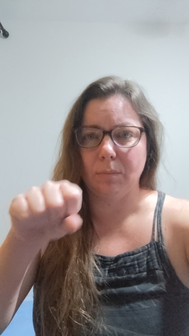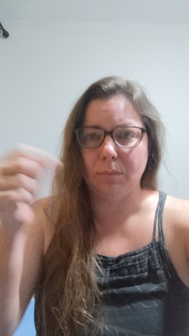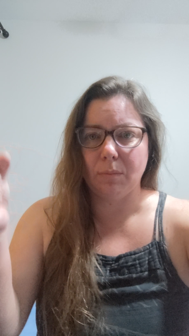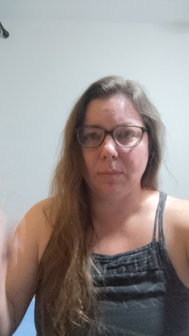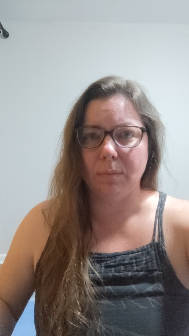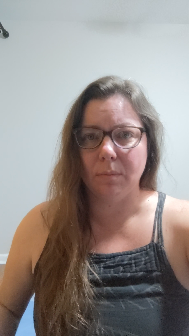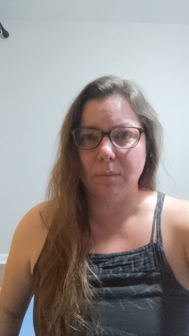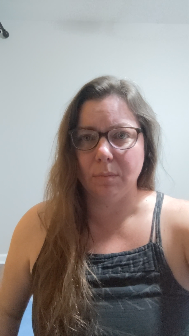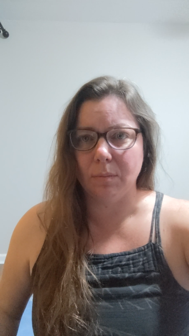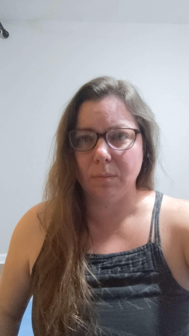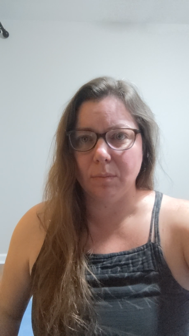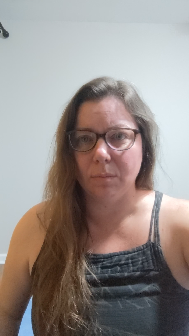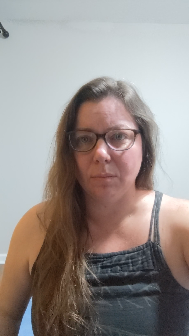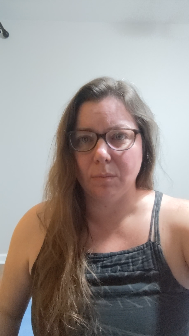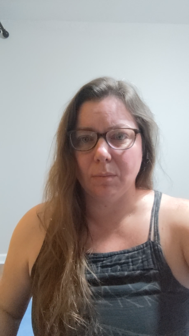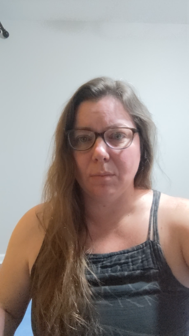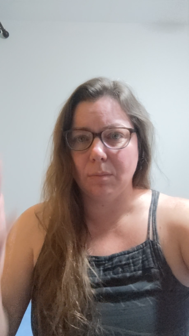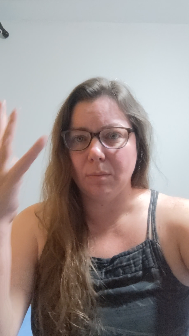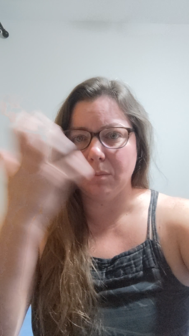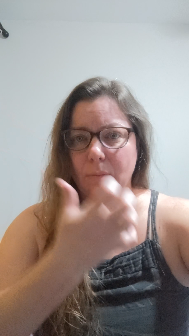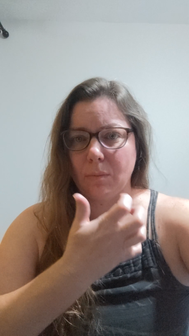dark